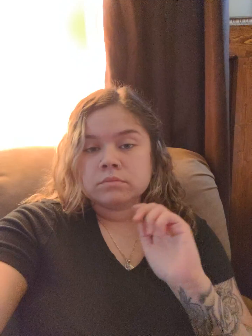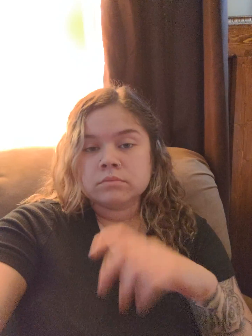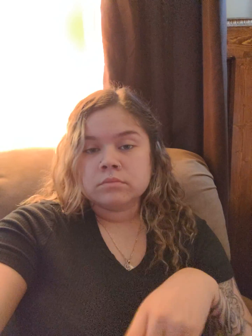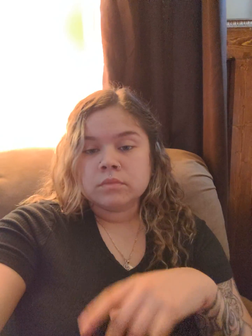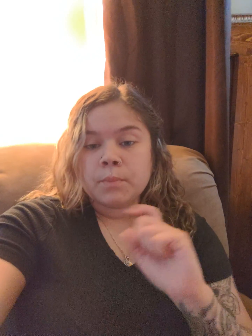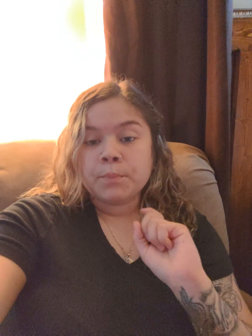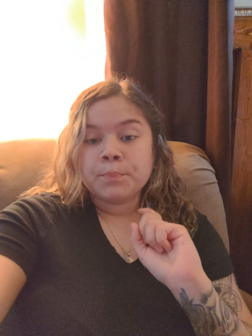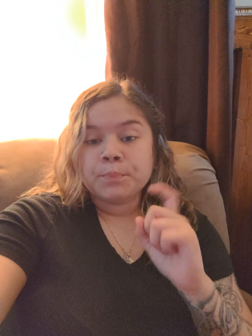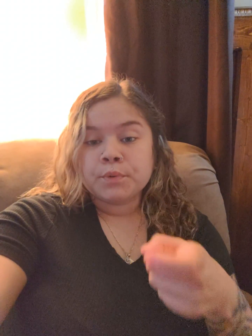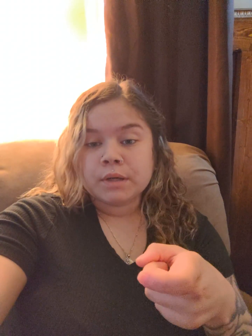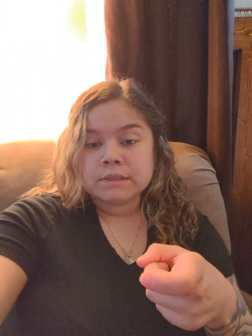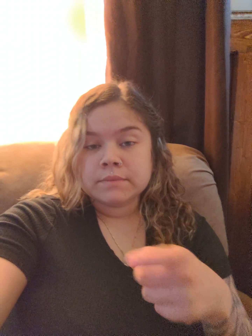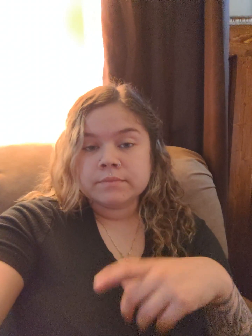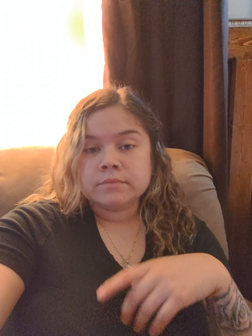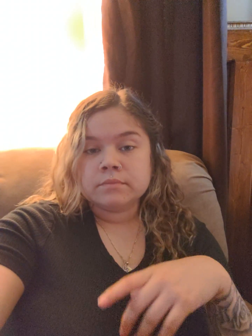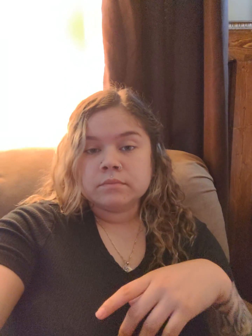present